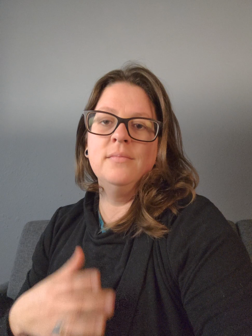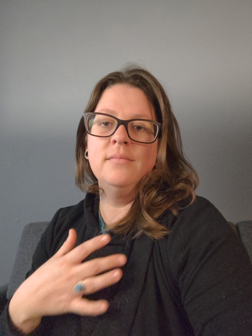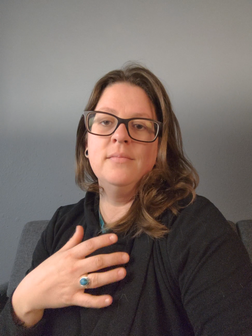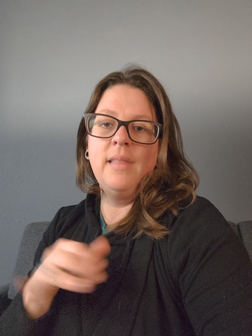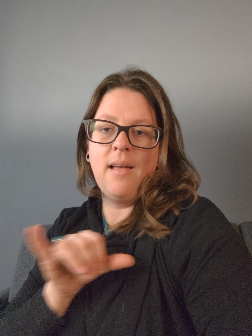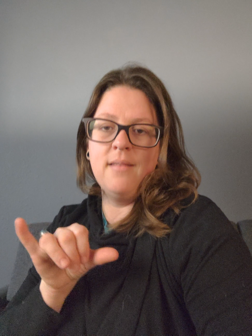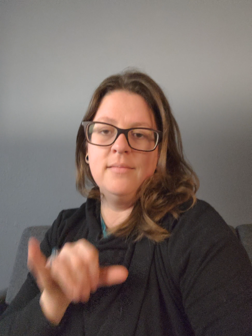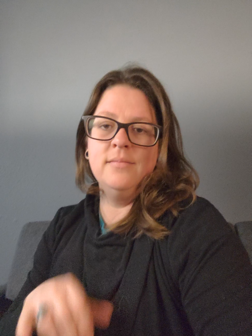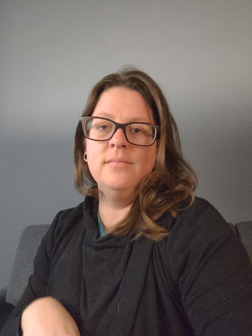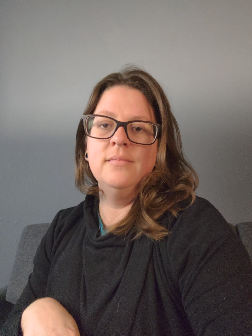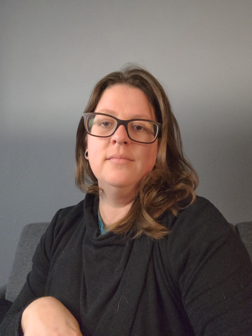like